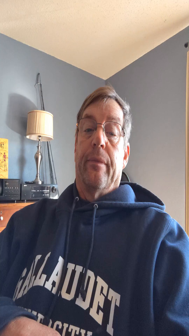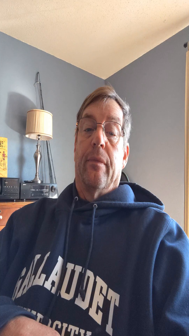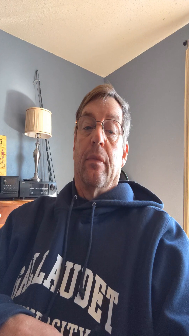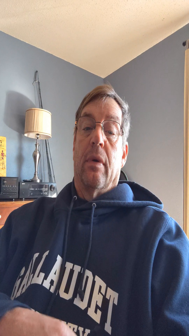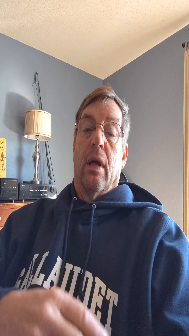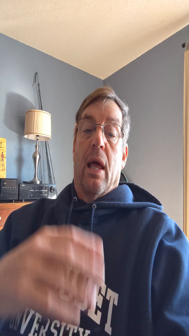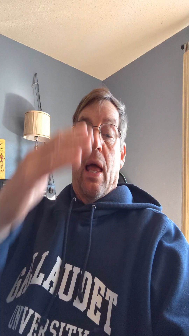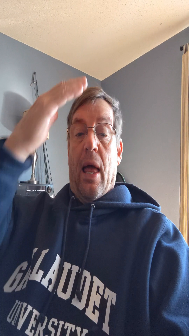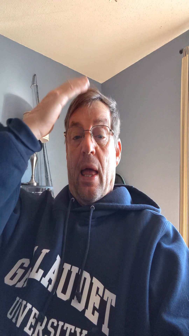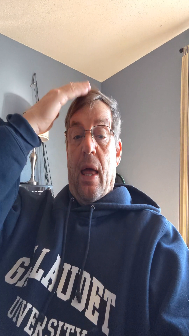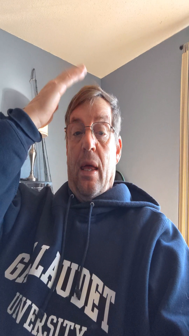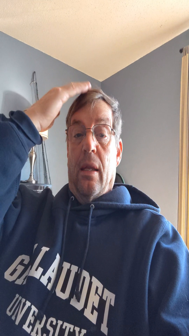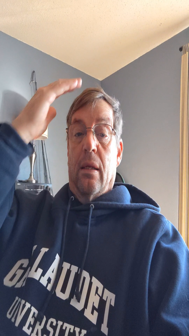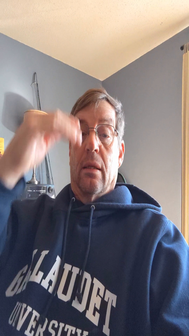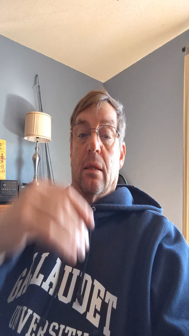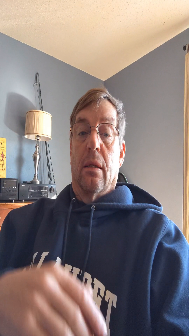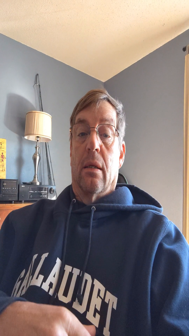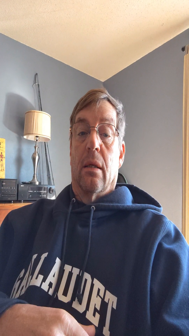hat